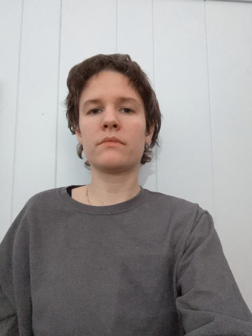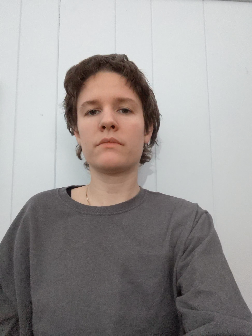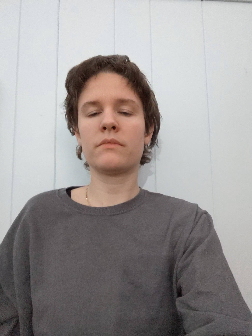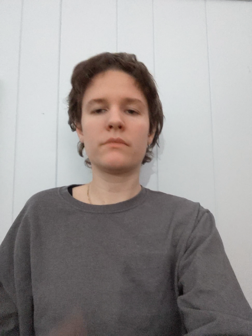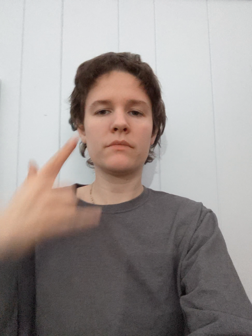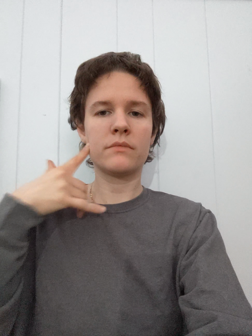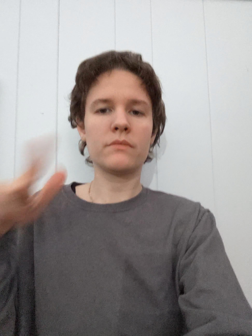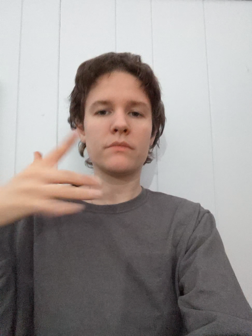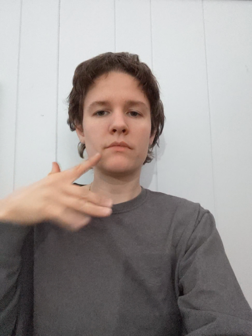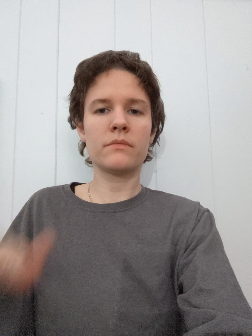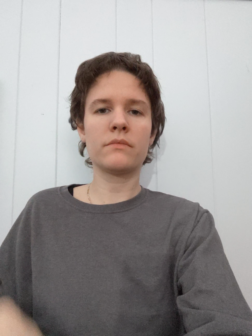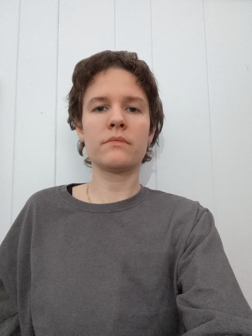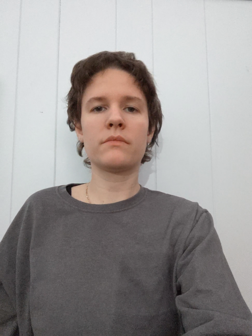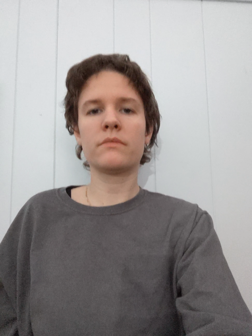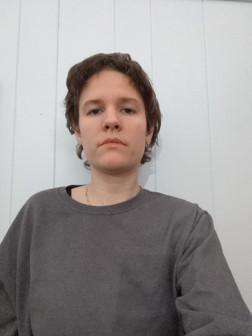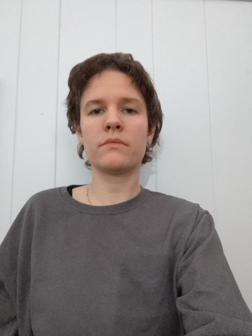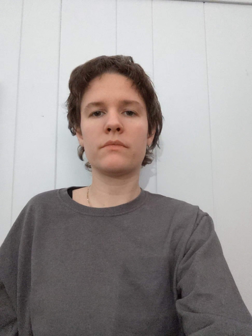noisy